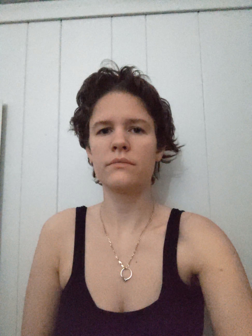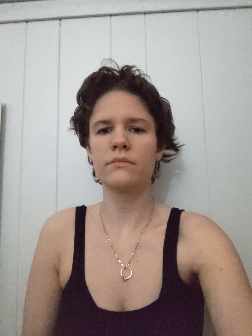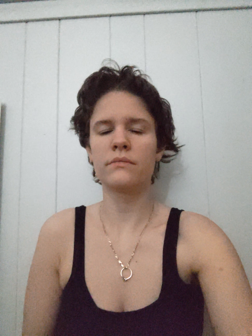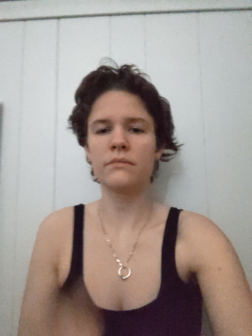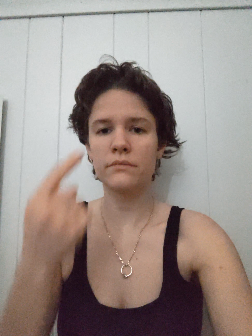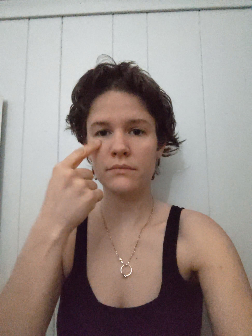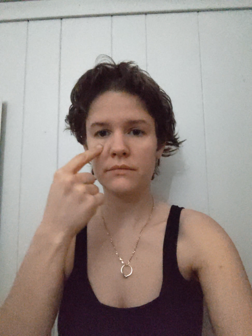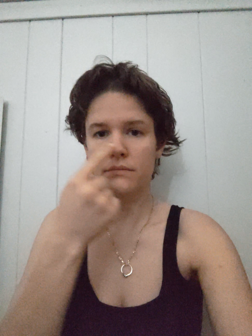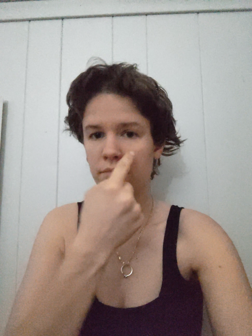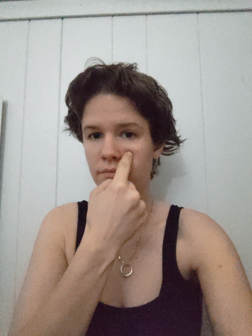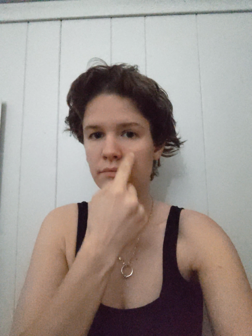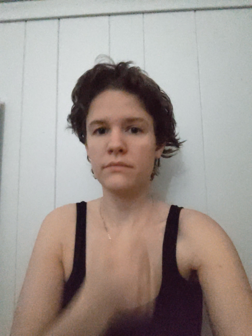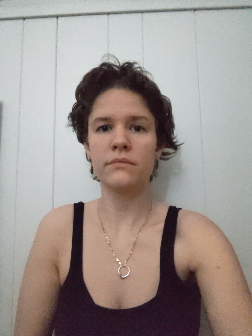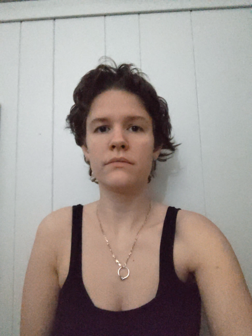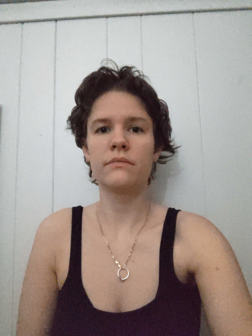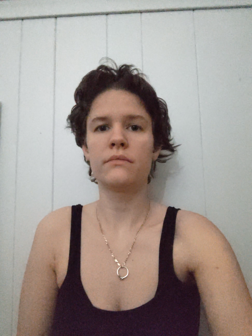eye